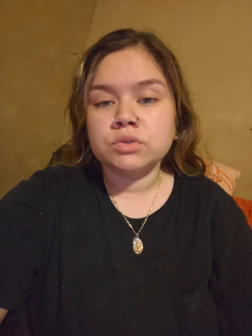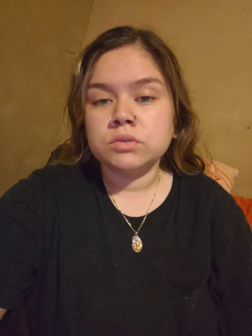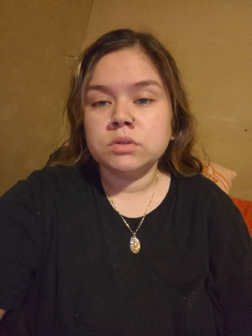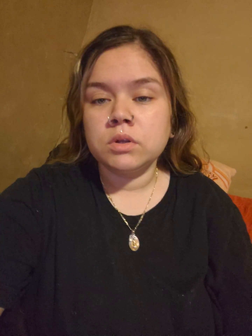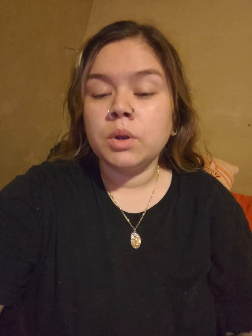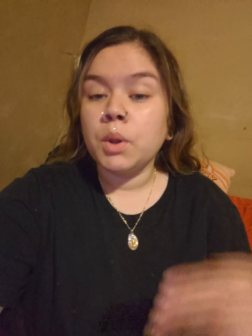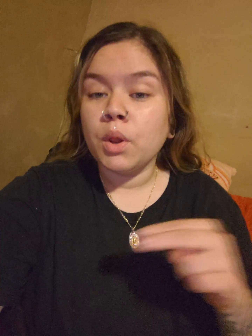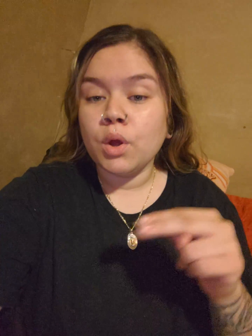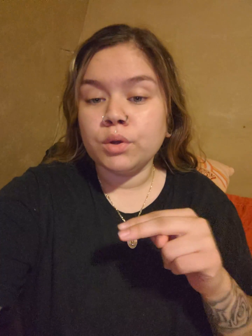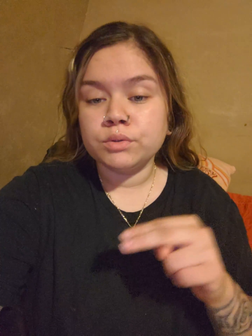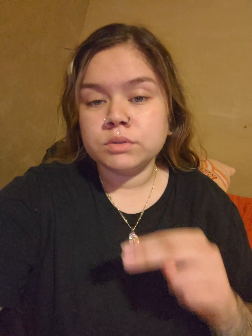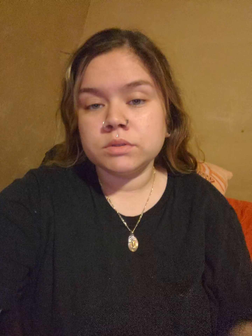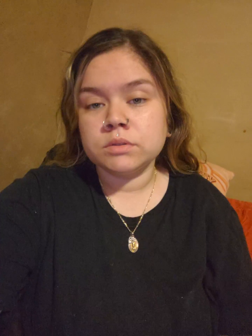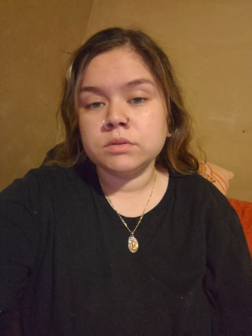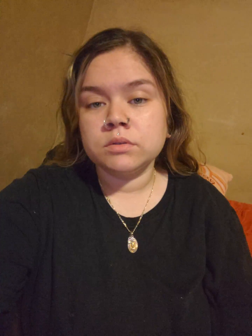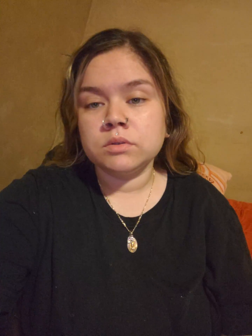nurse